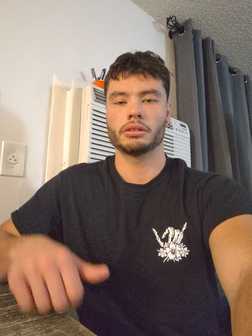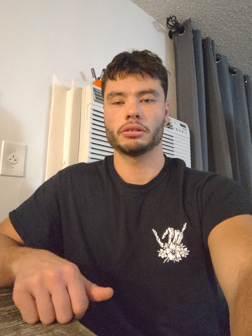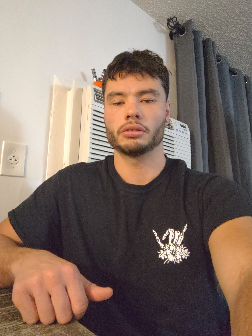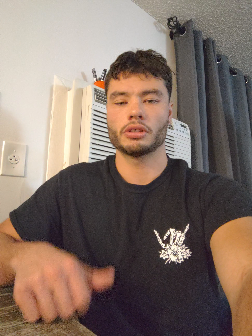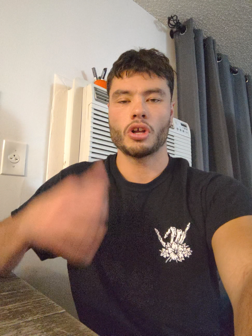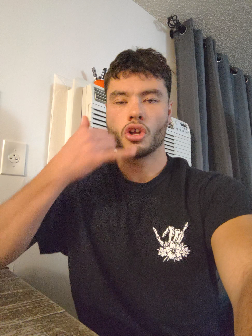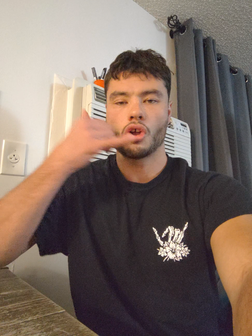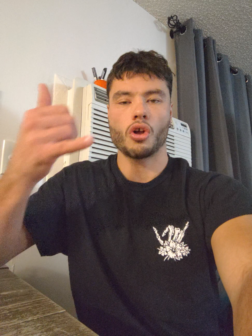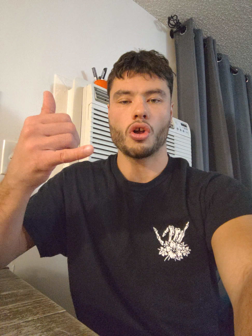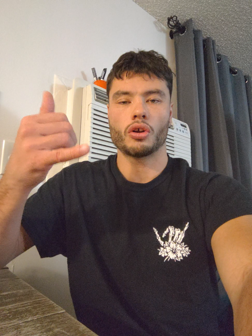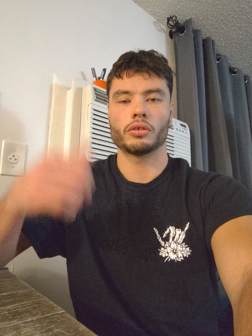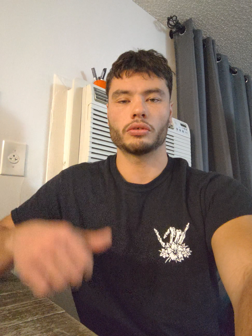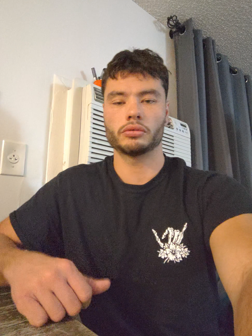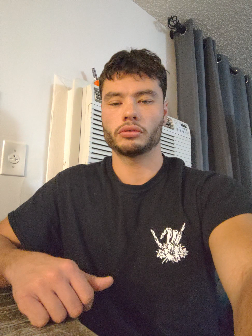call on the phone